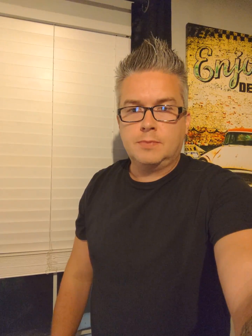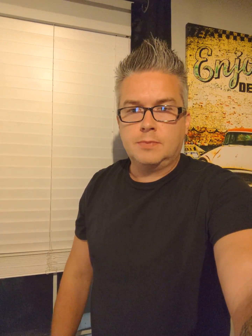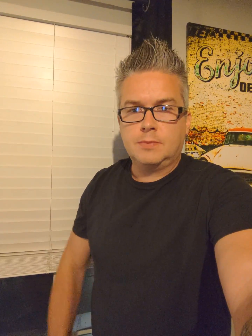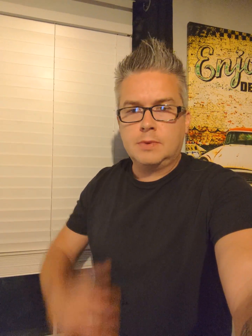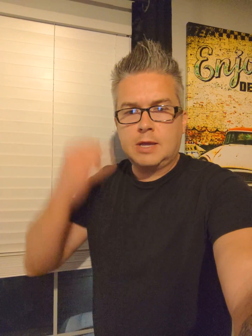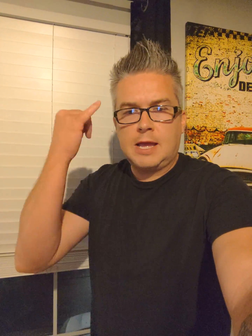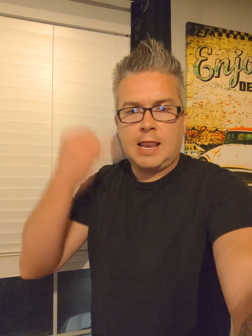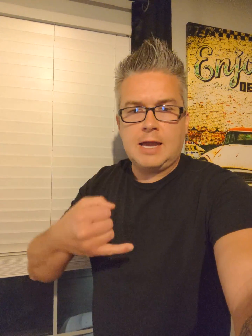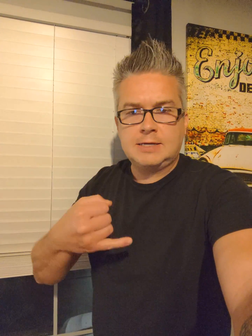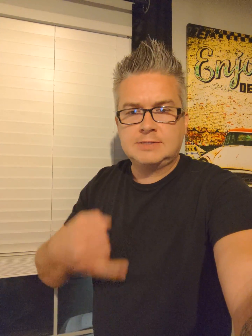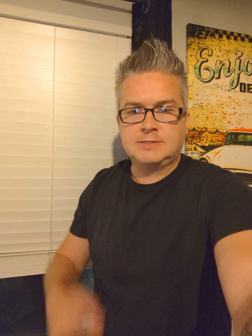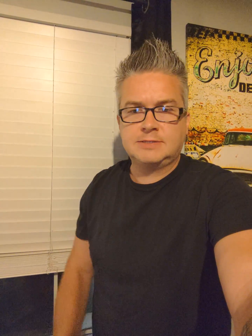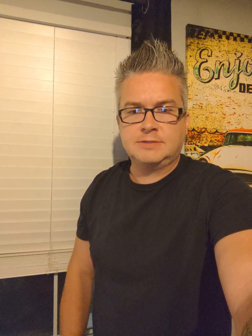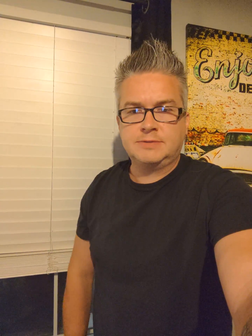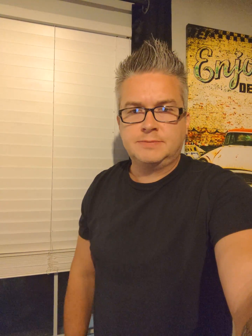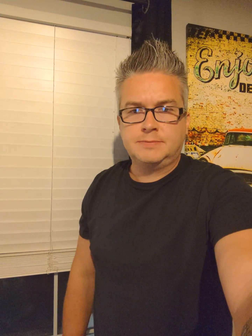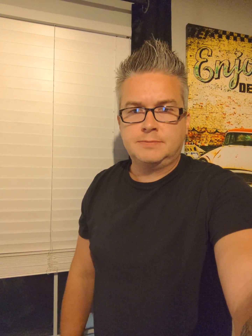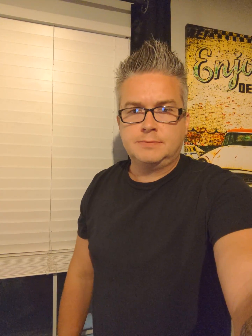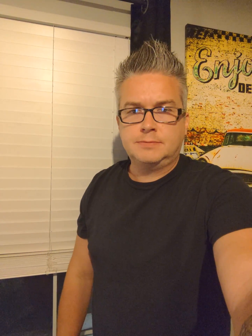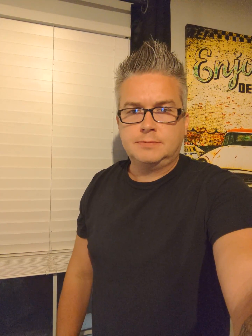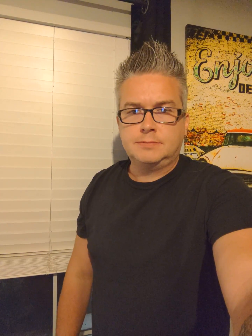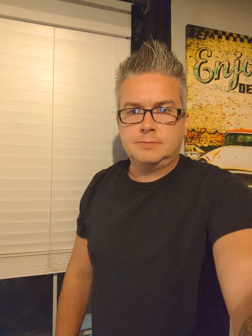last